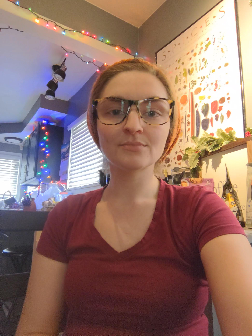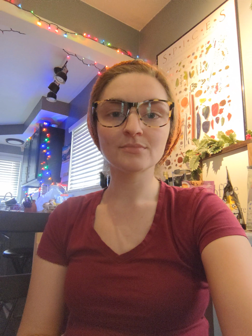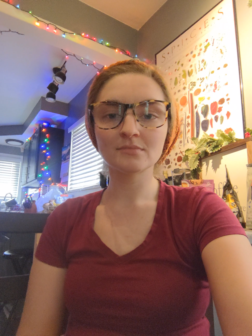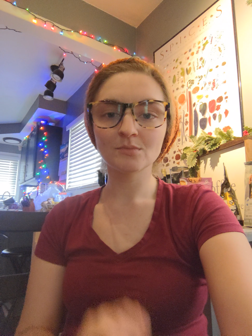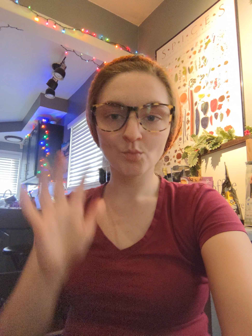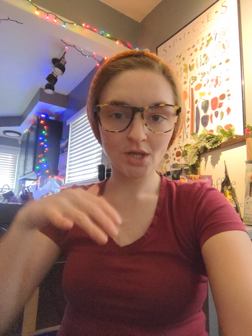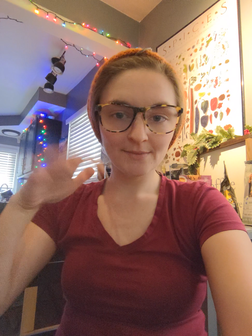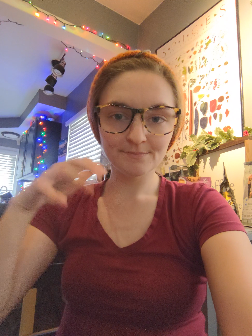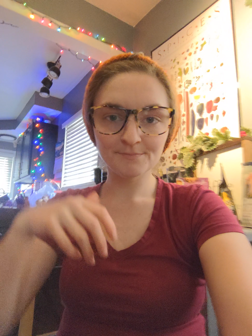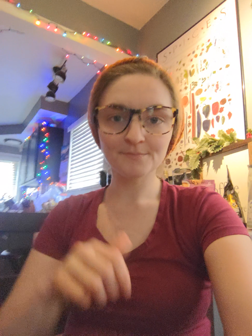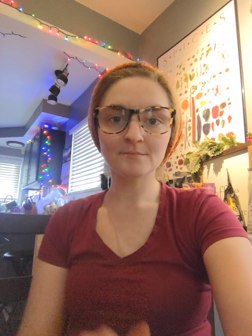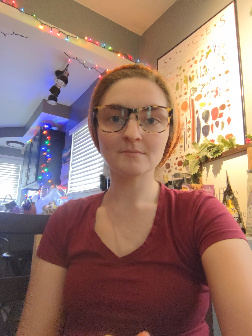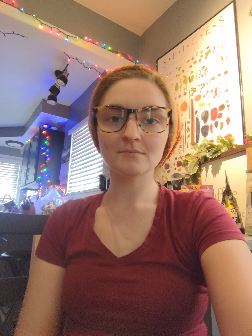rain